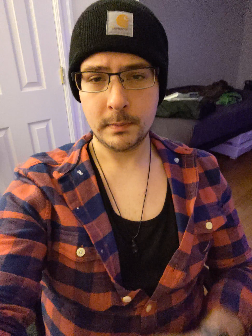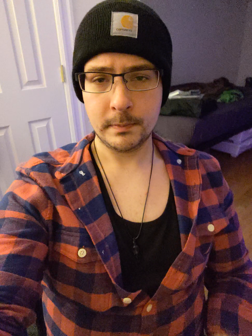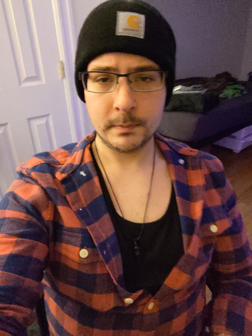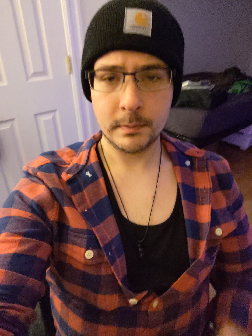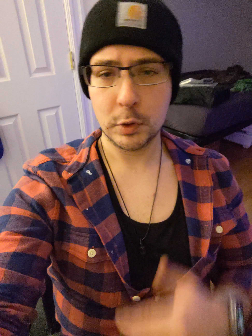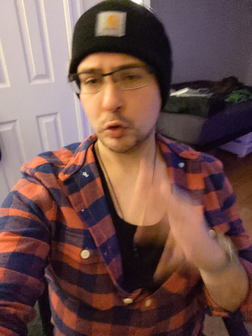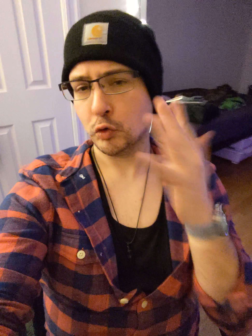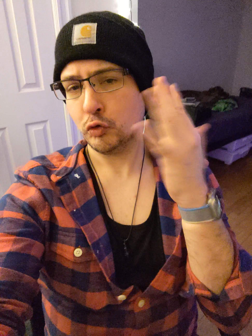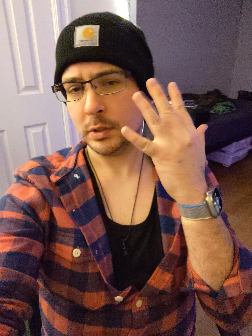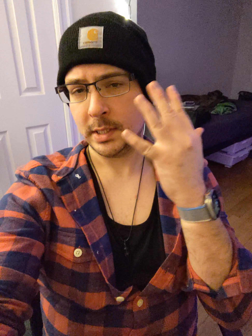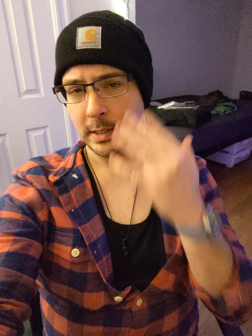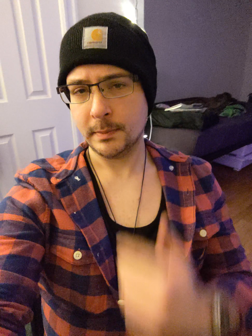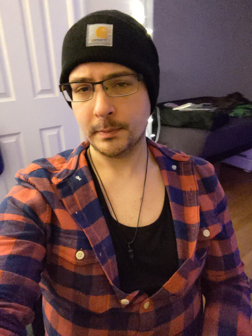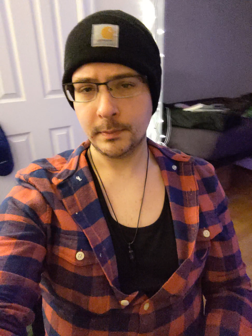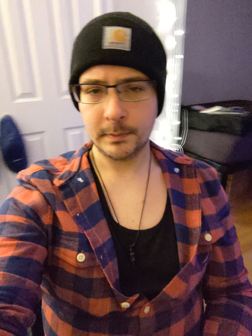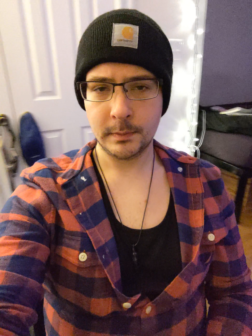tree